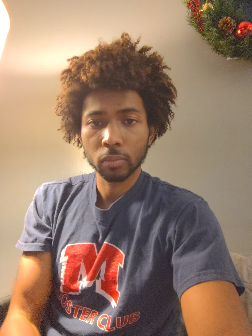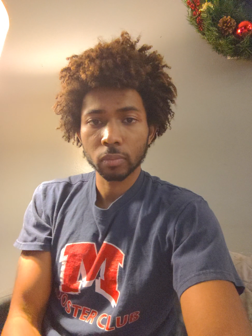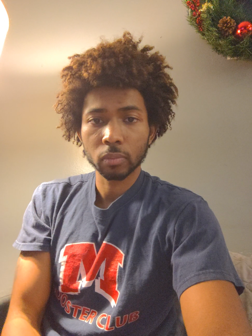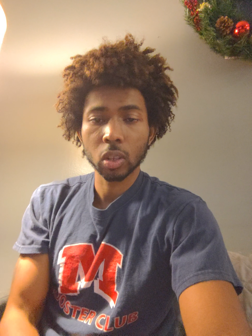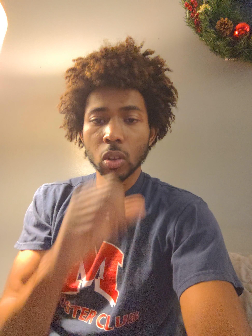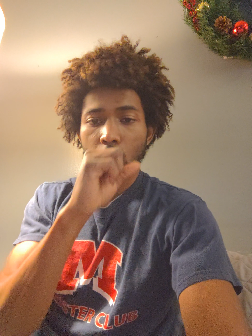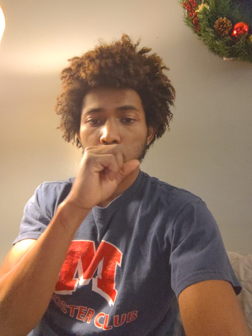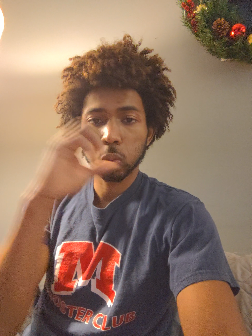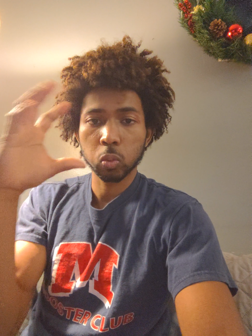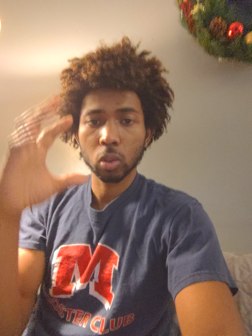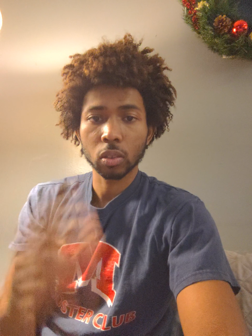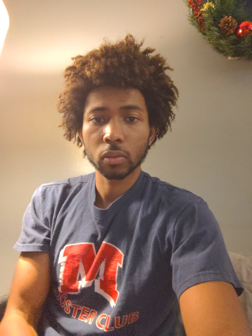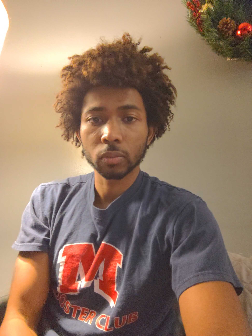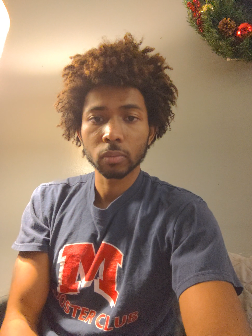balloon